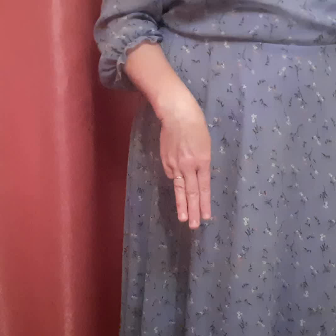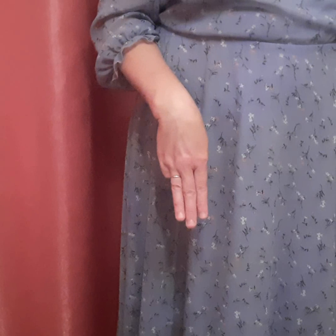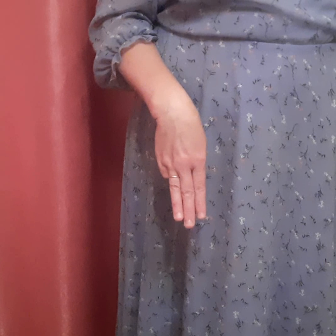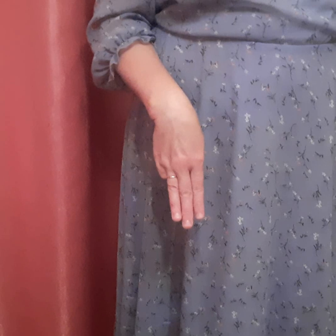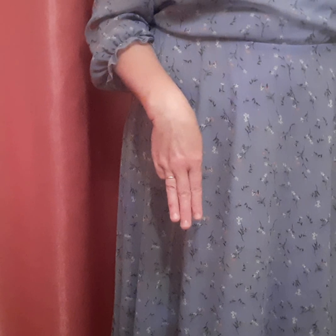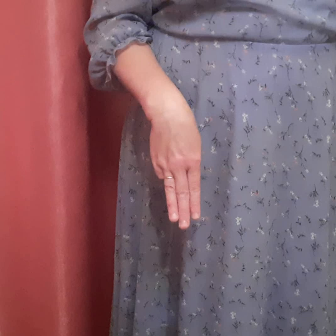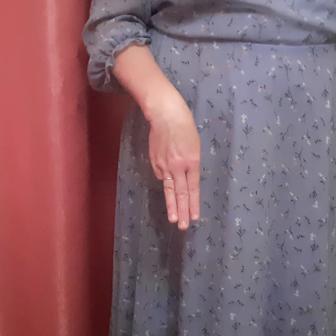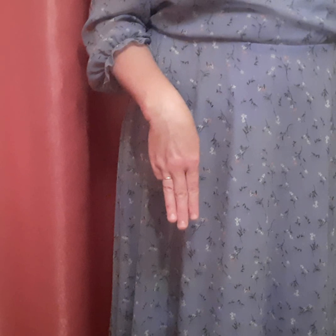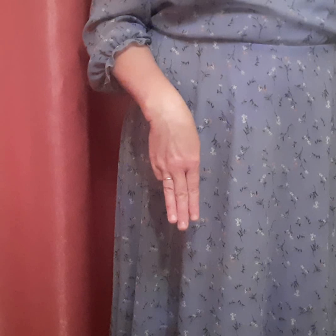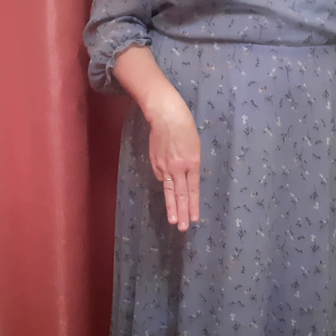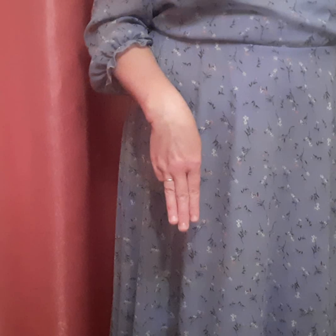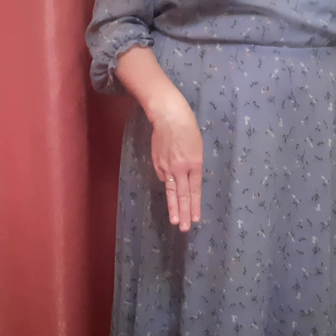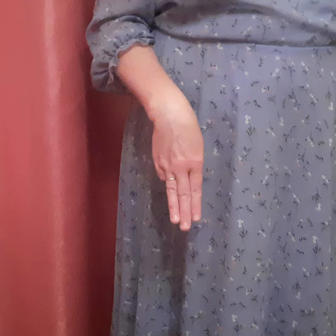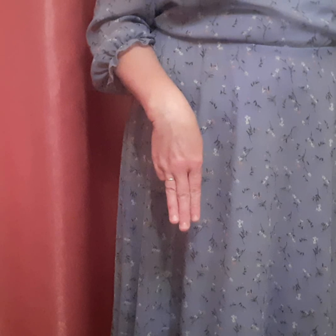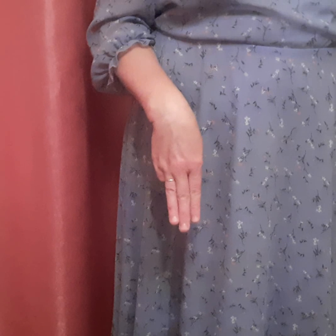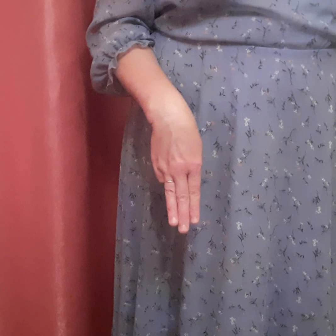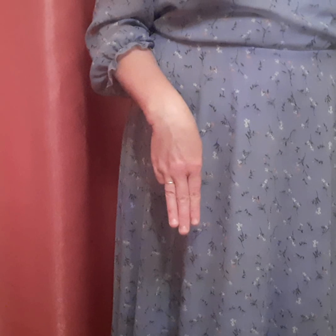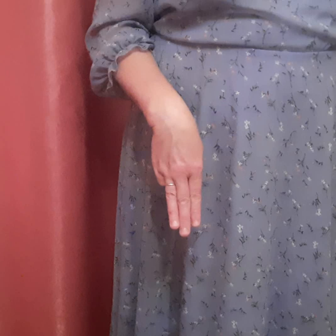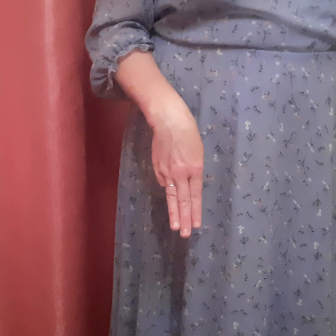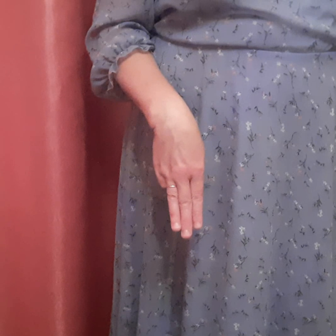Т